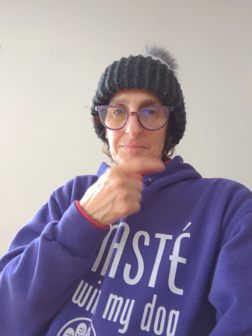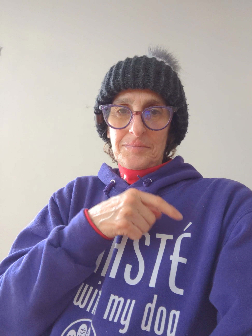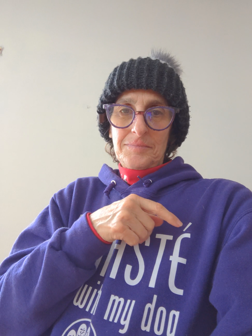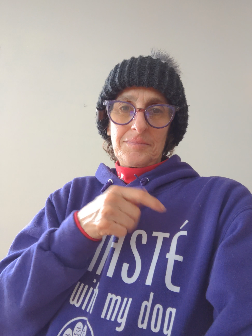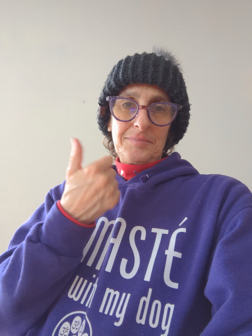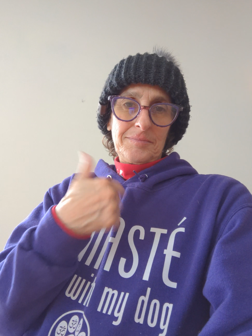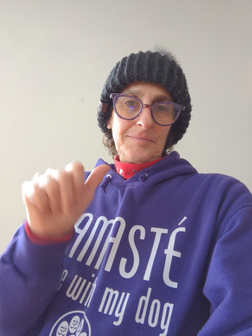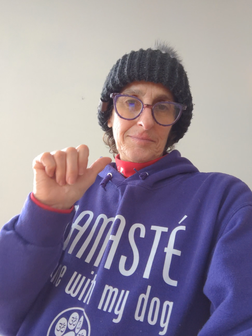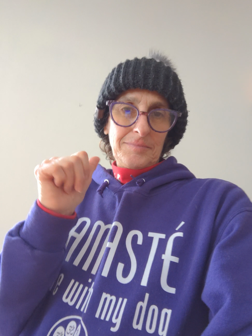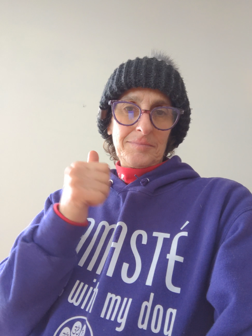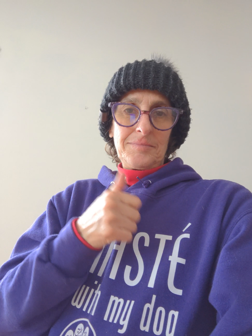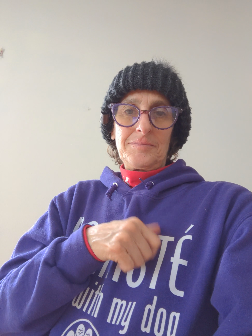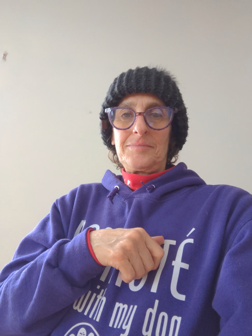any